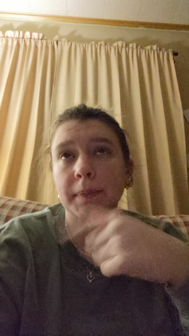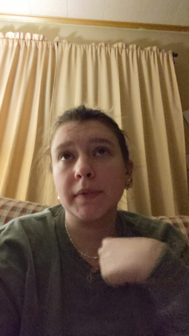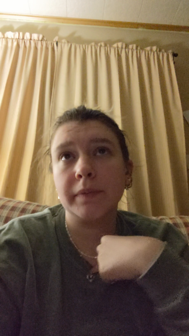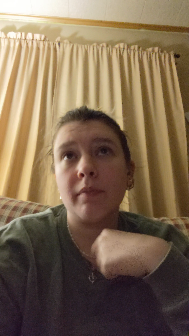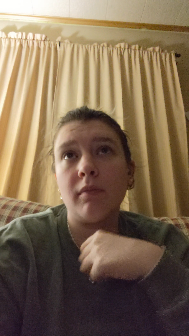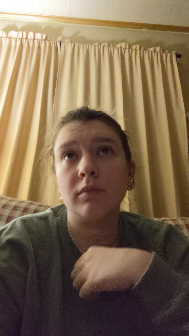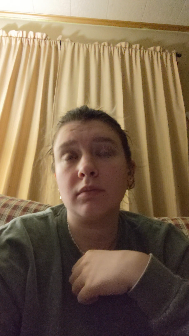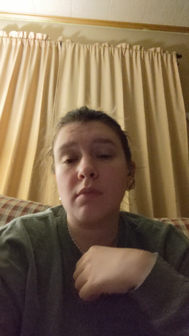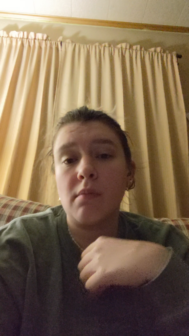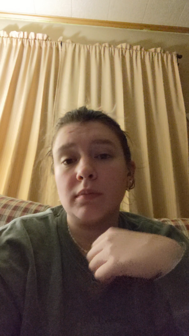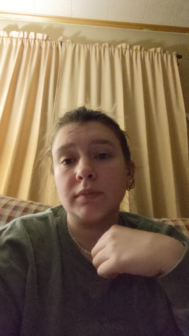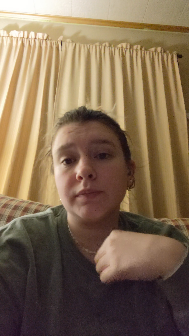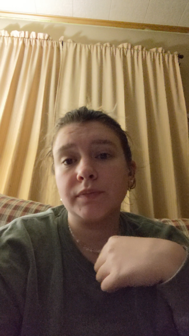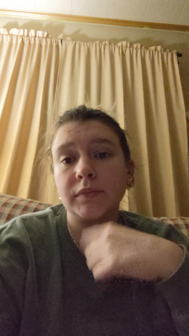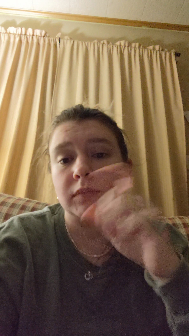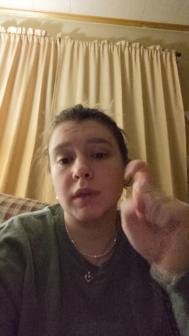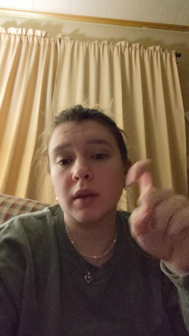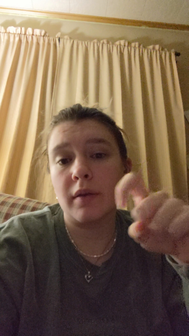need